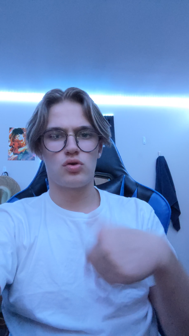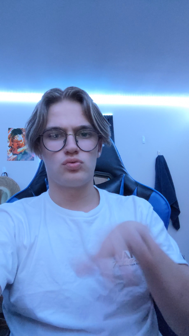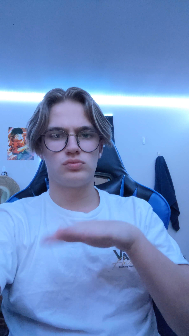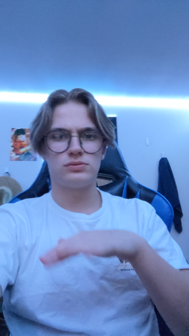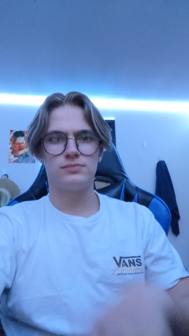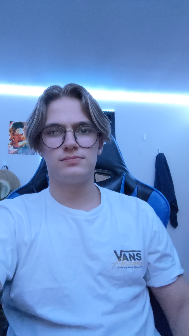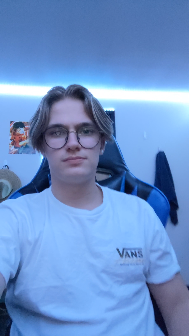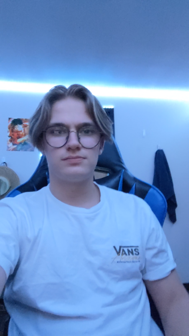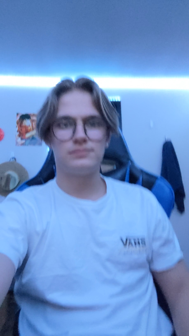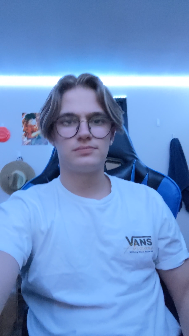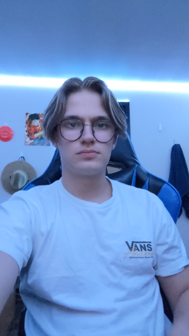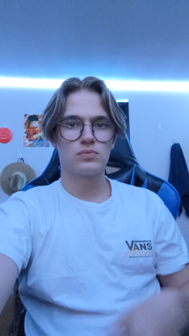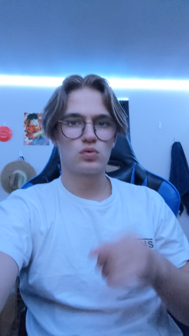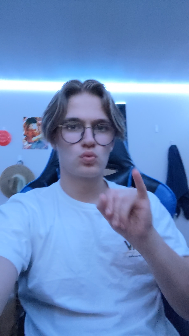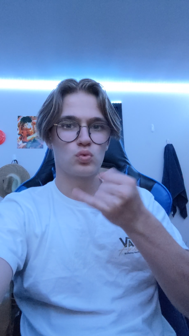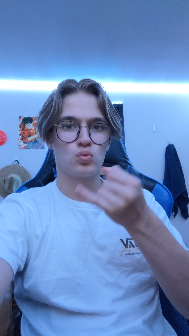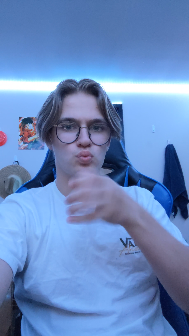juice